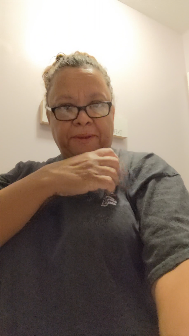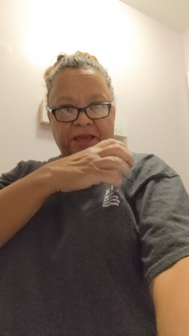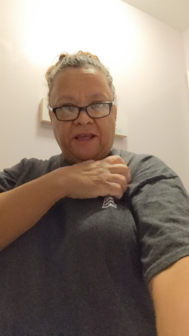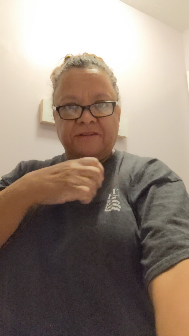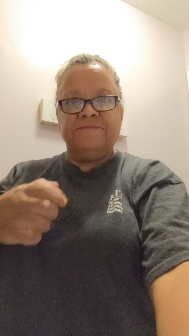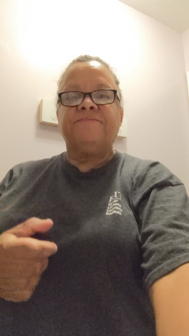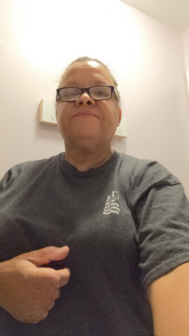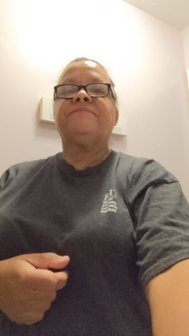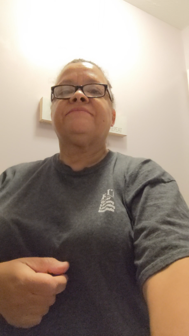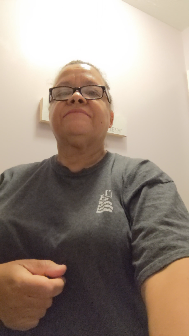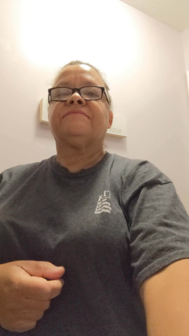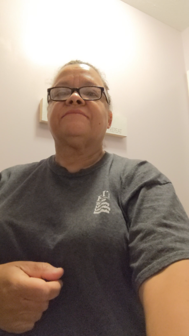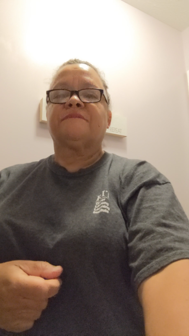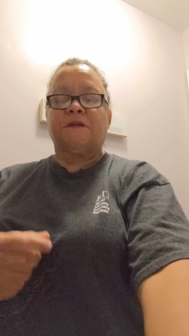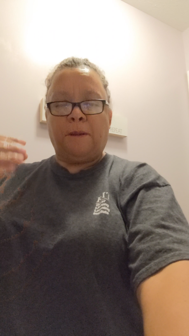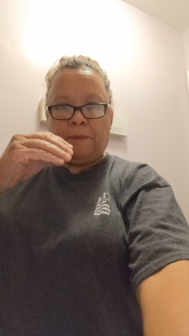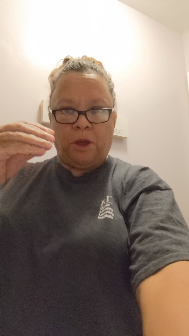more